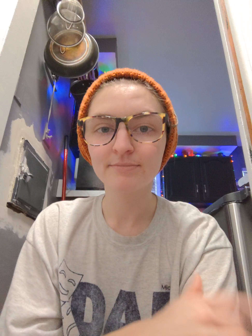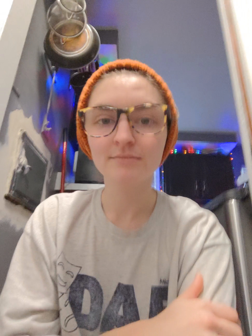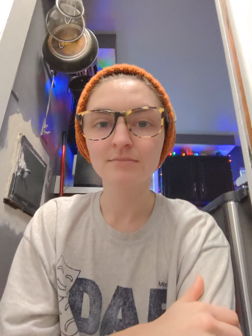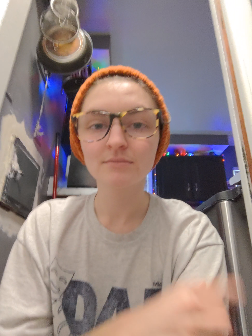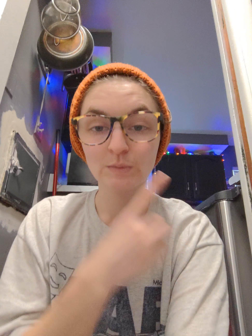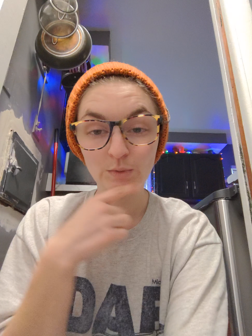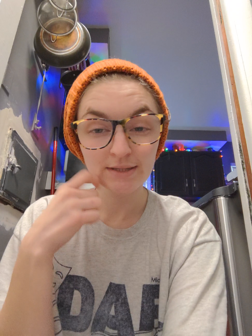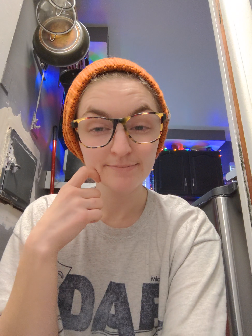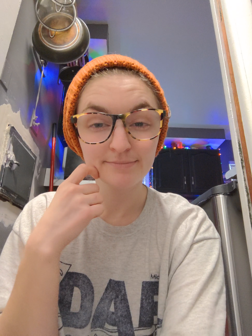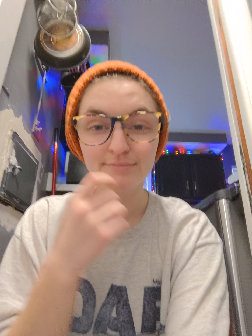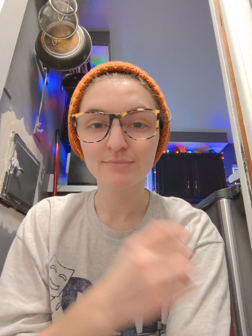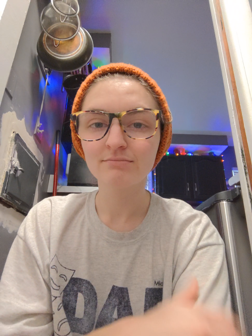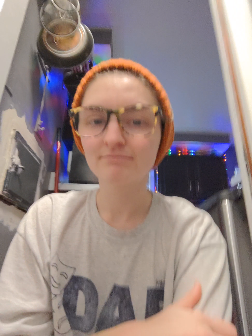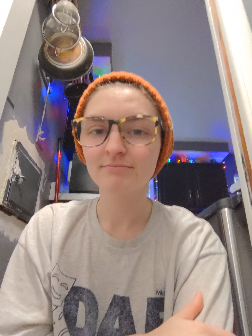dry